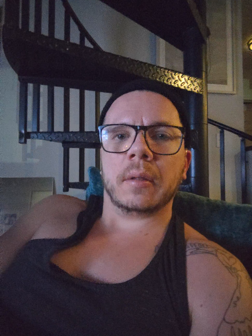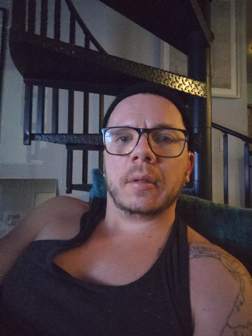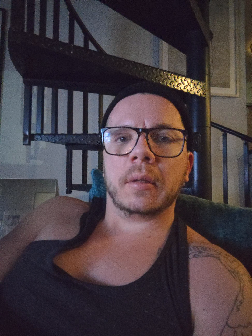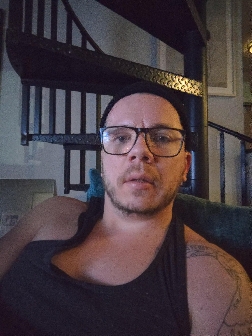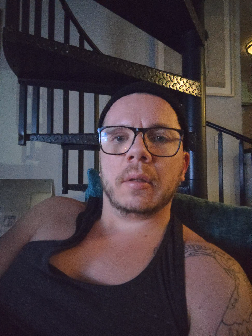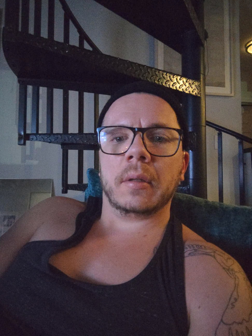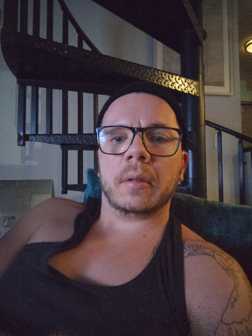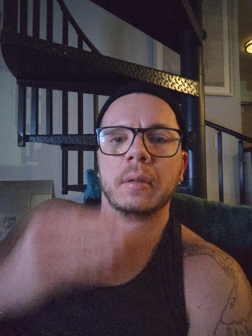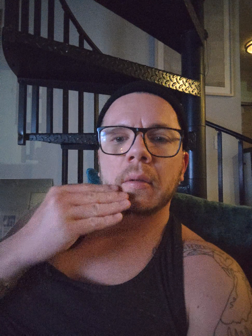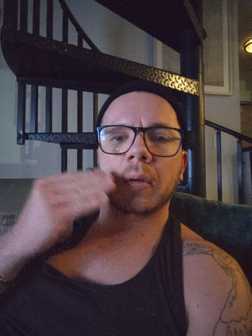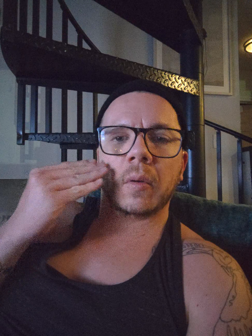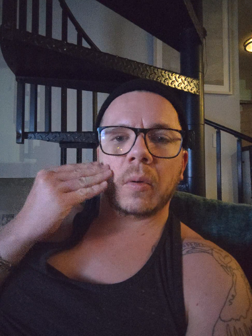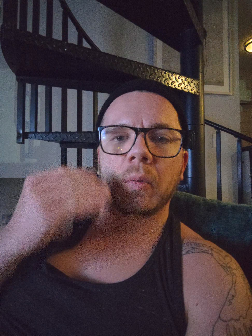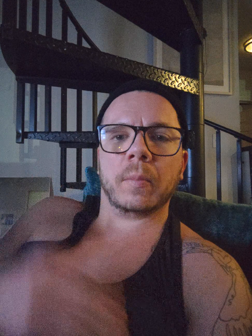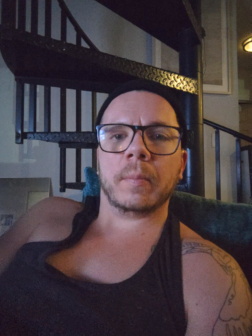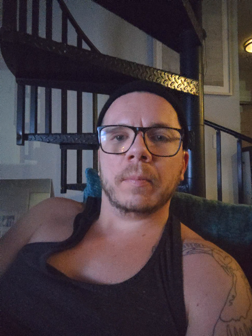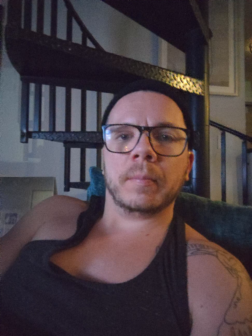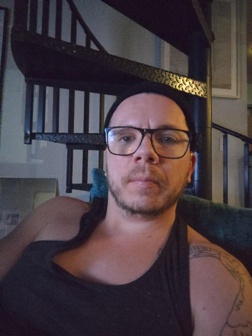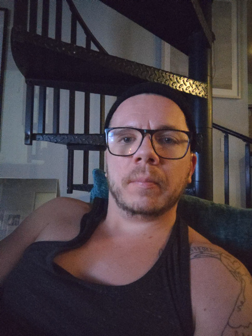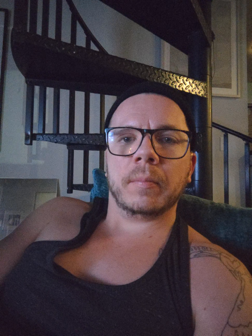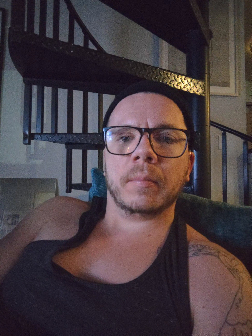home